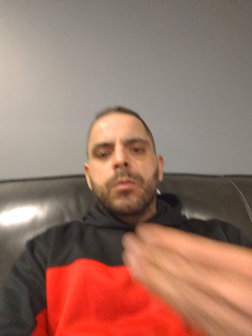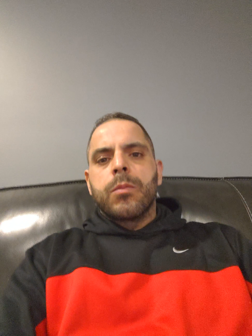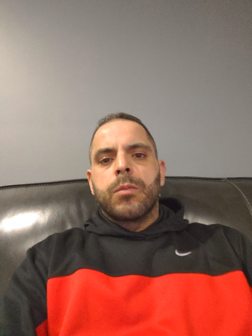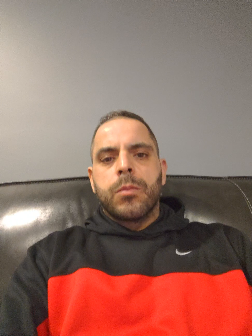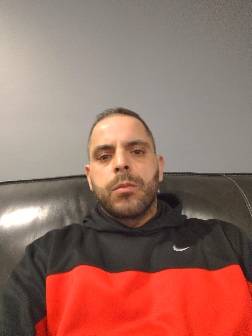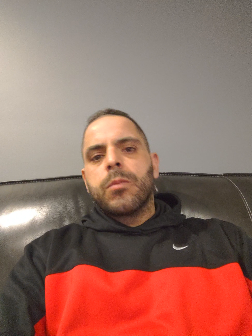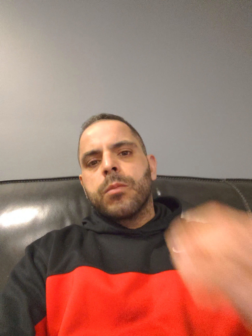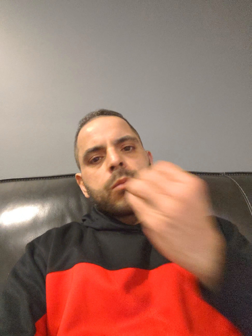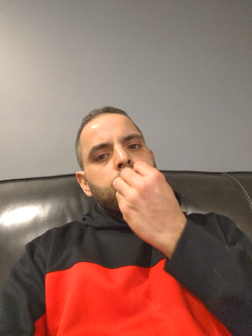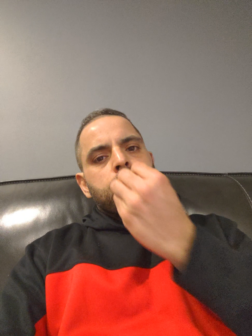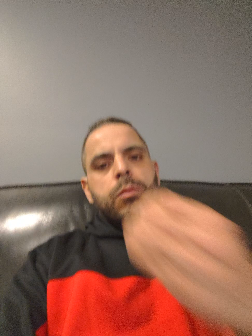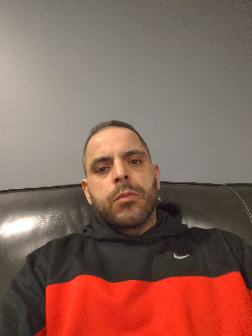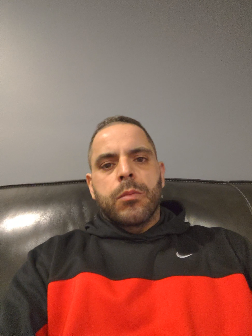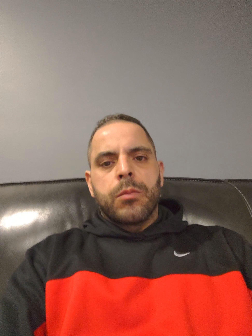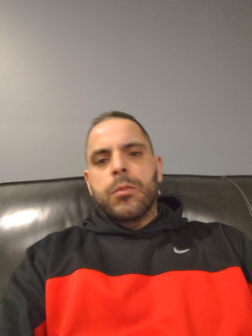kiss